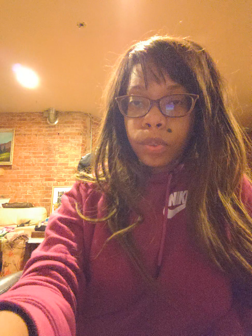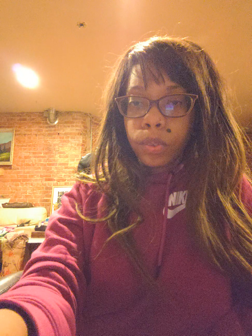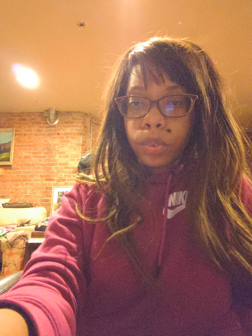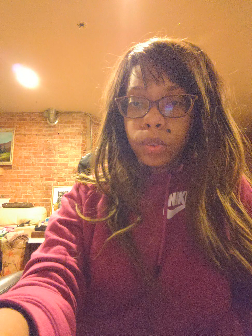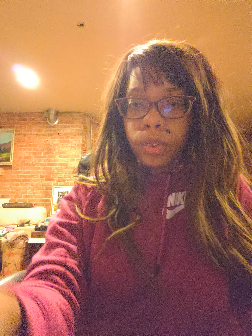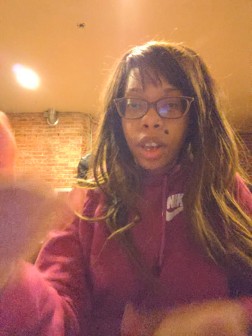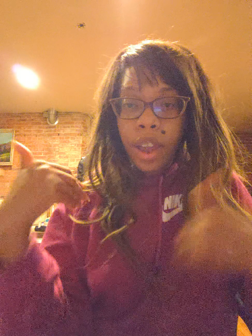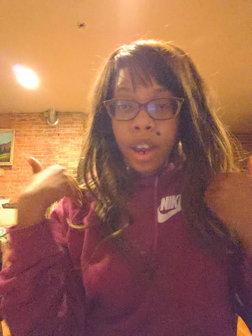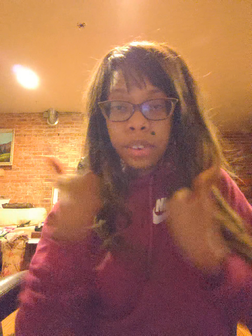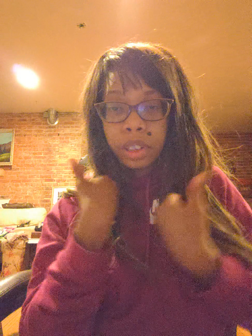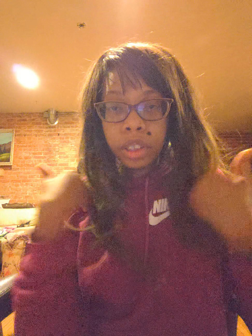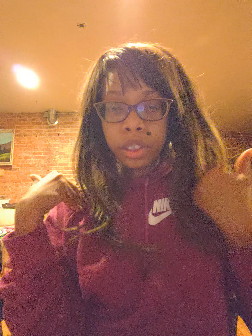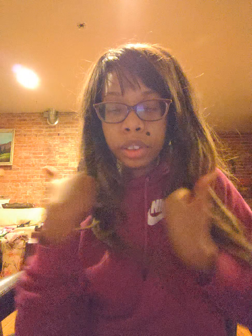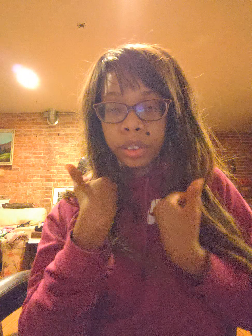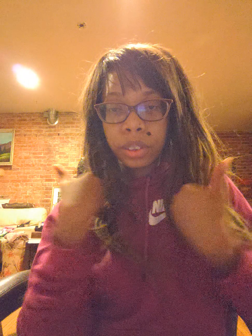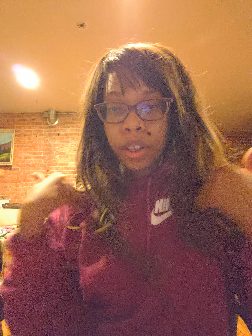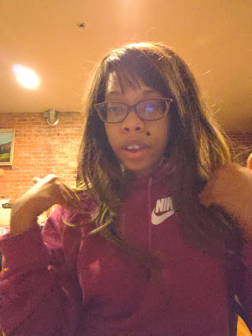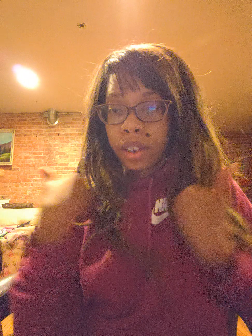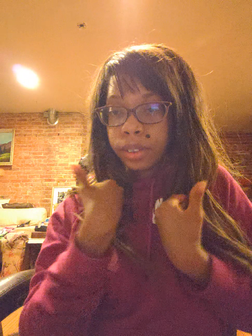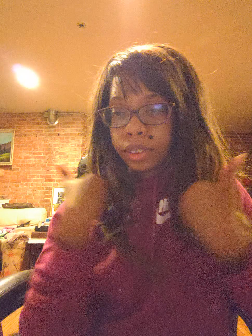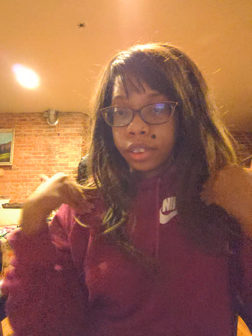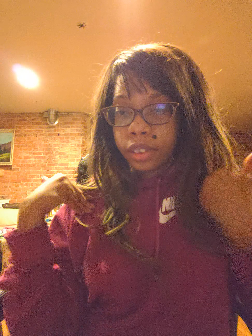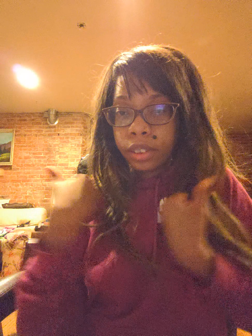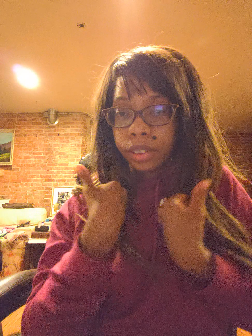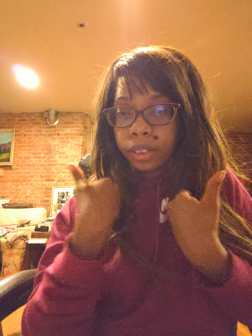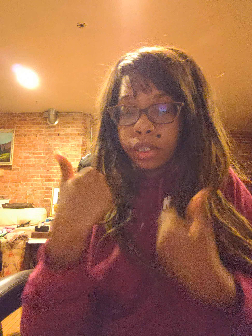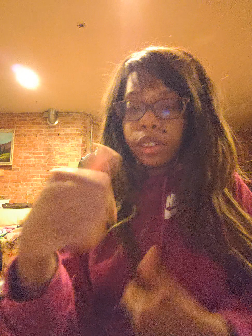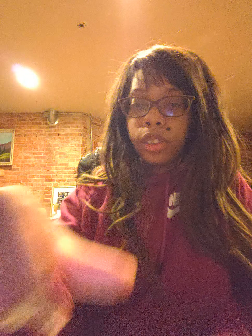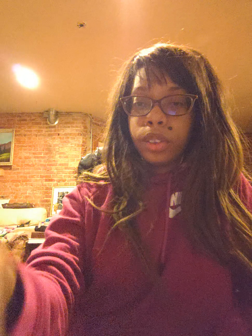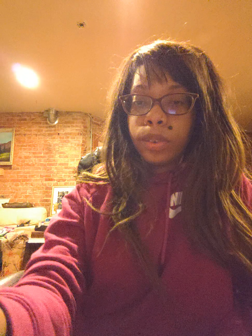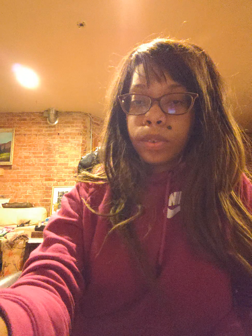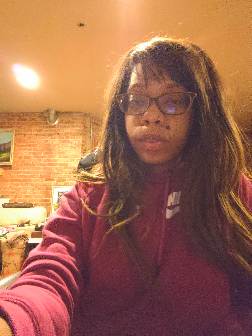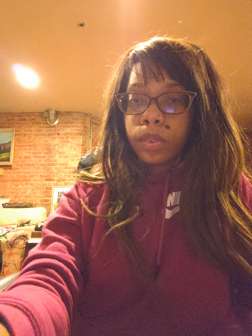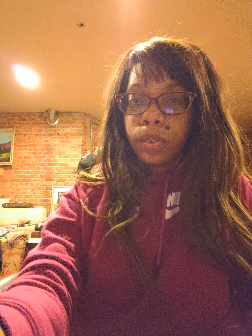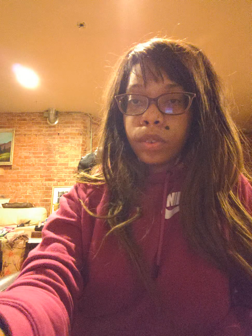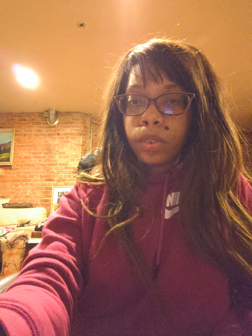animal